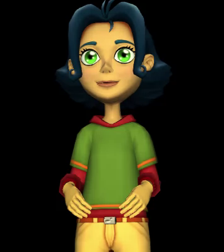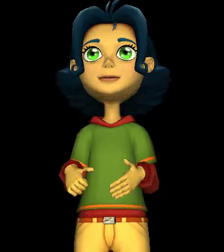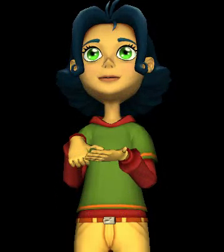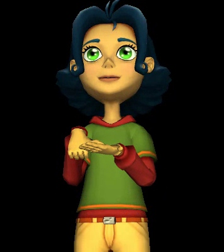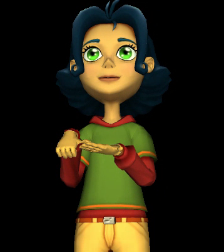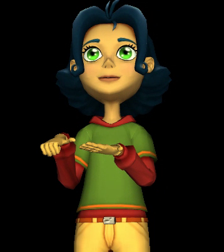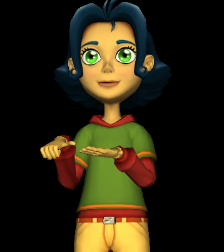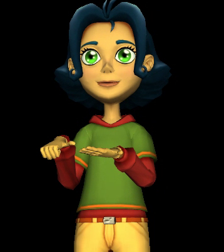يدفع